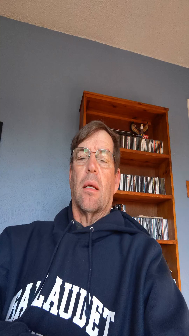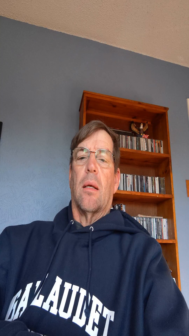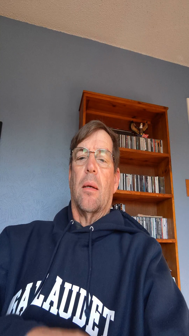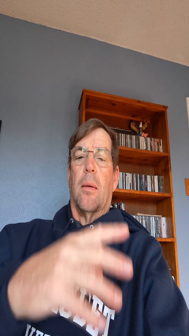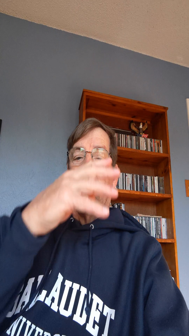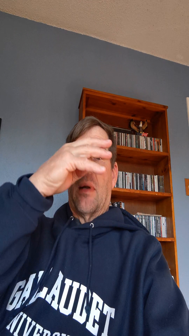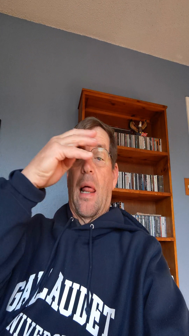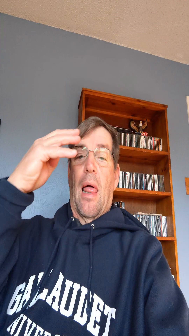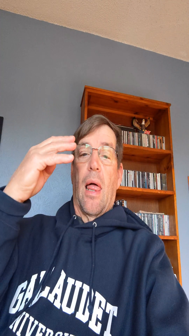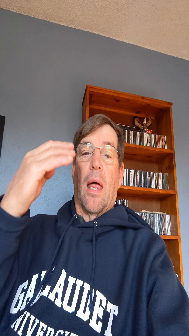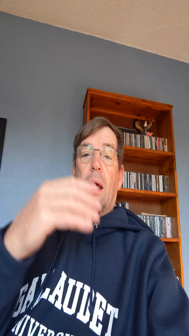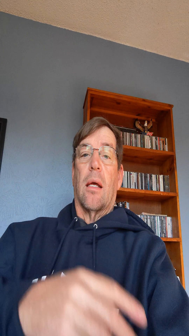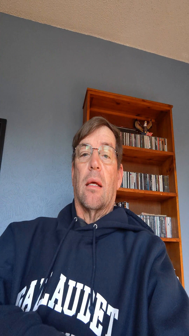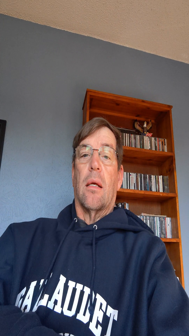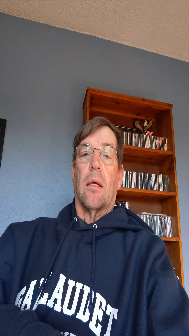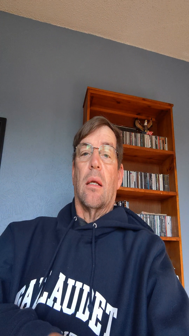black